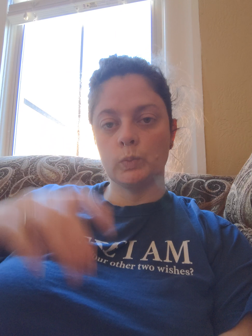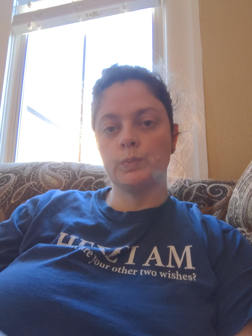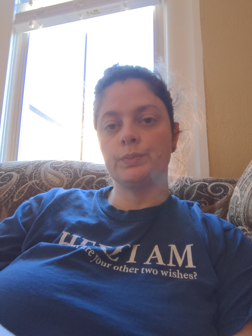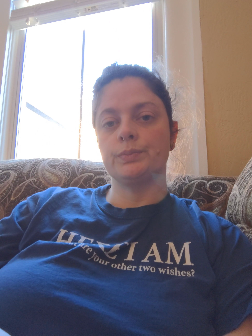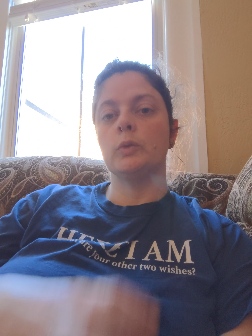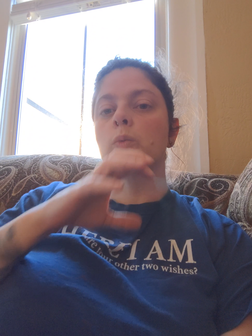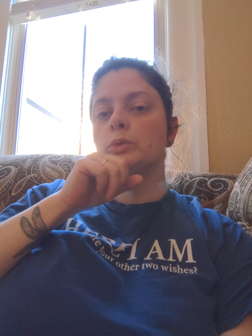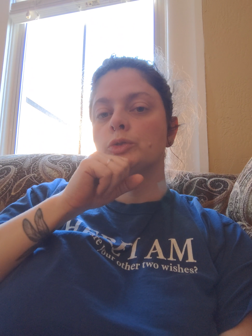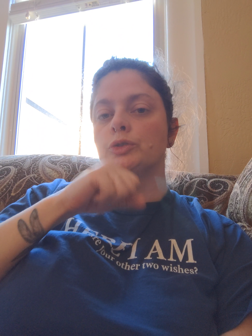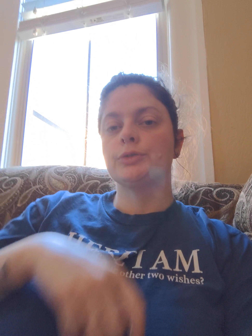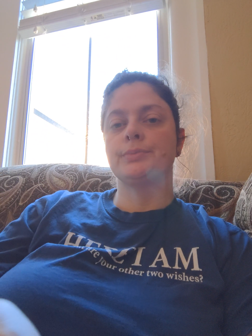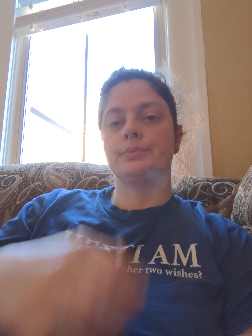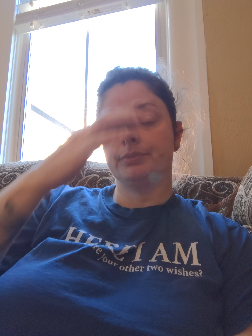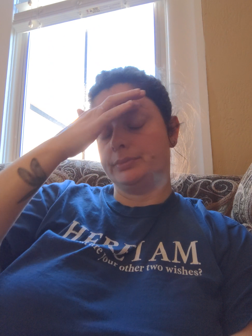orange